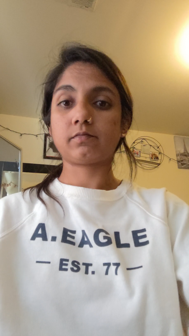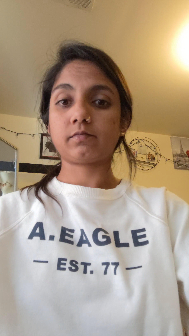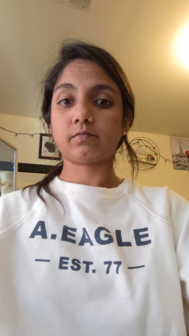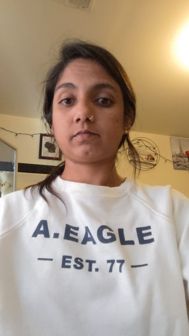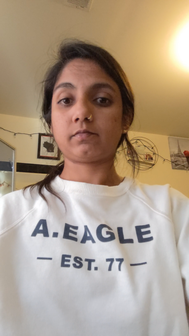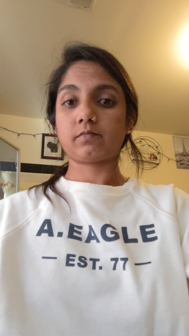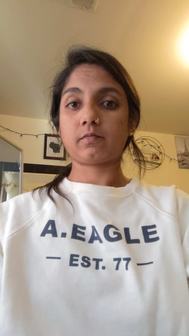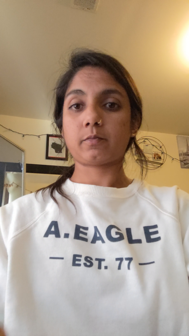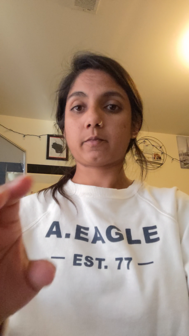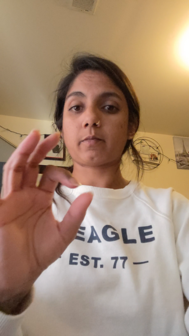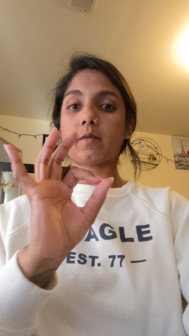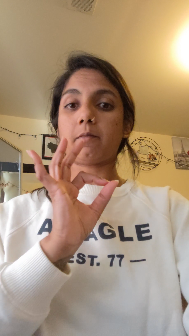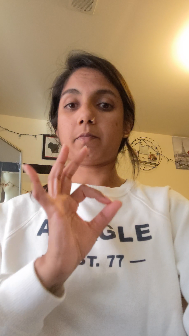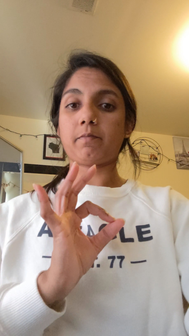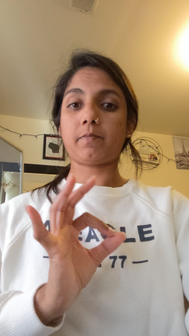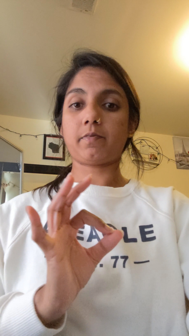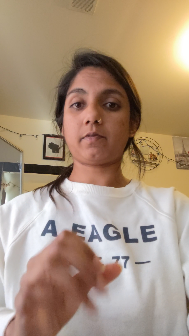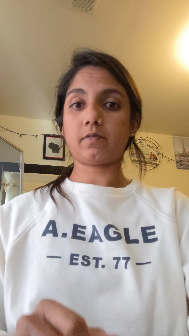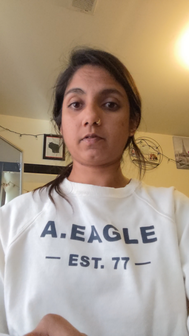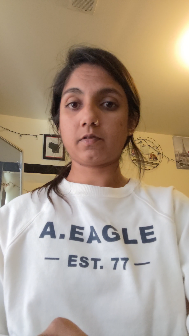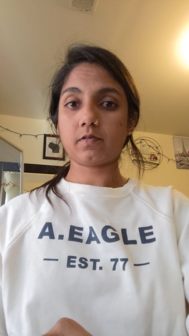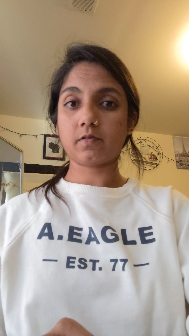button